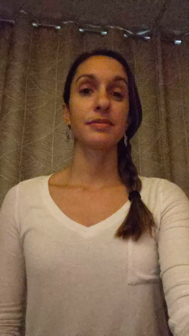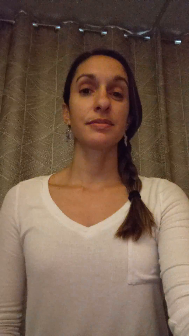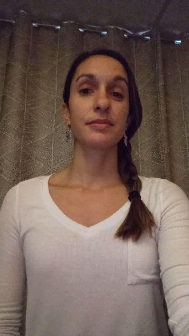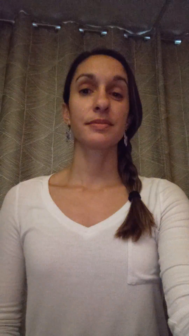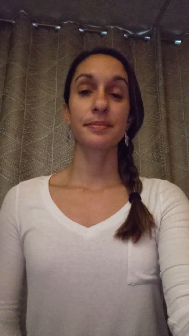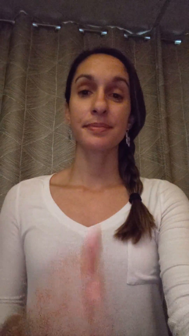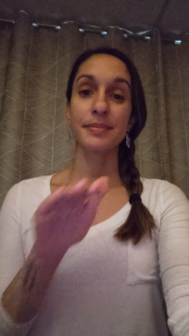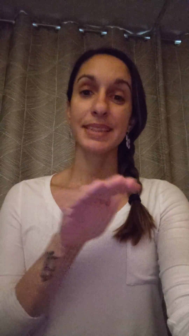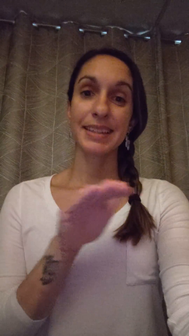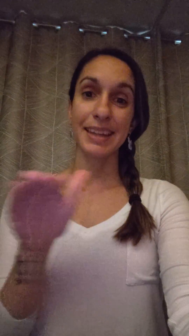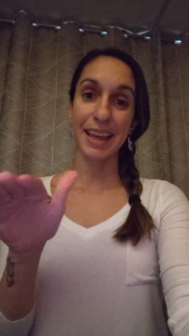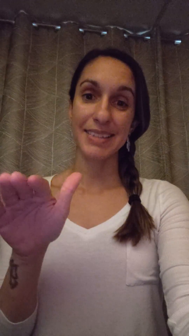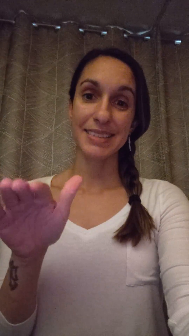nice